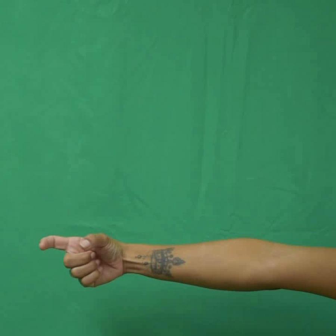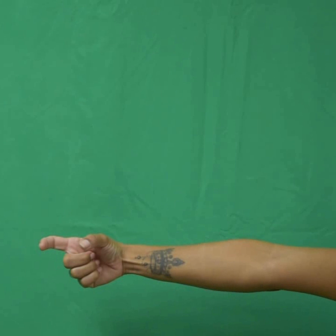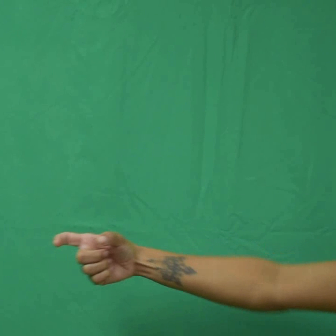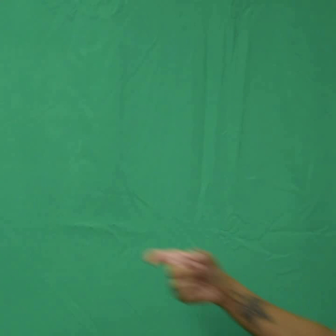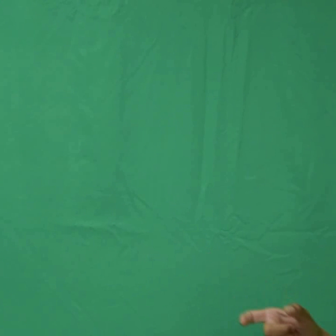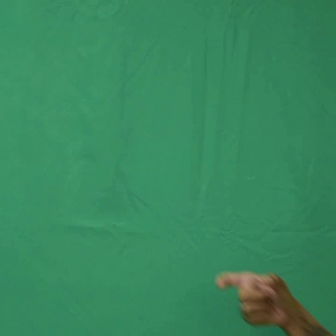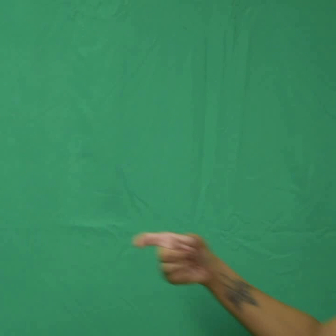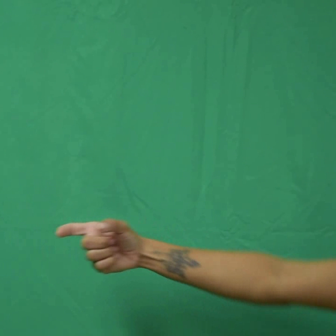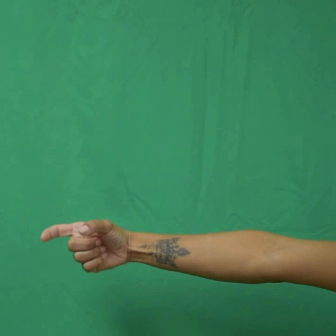X